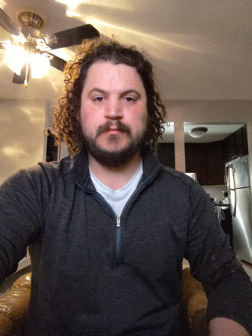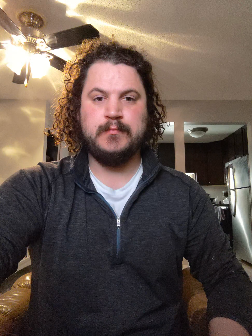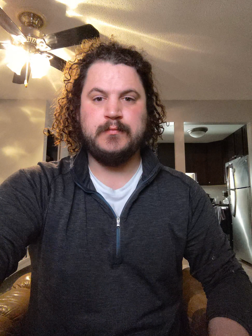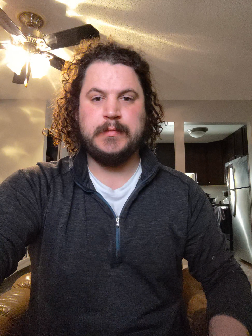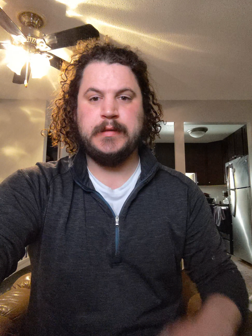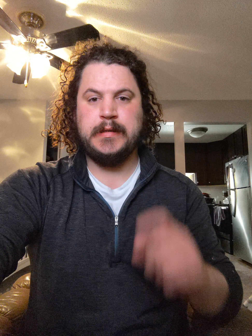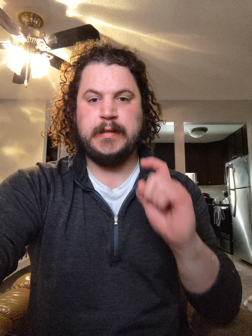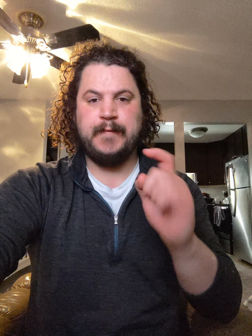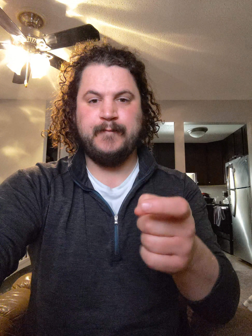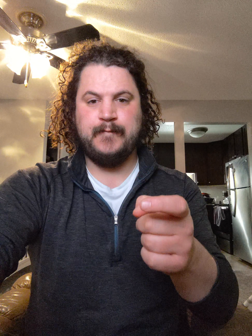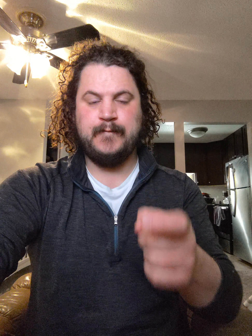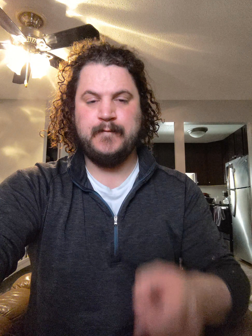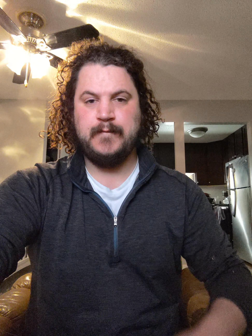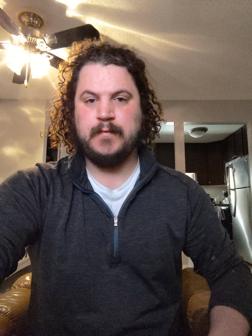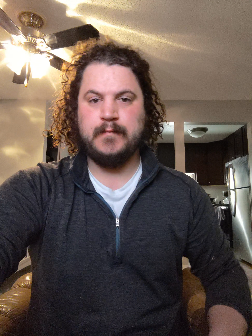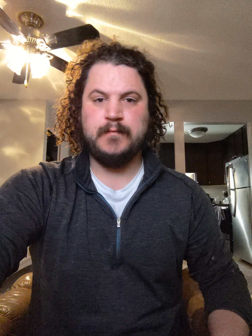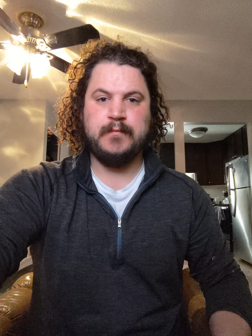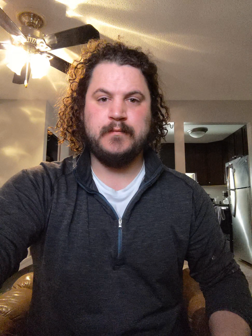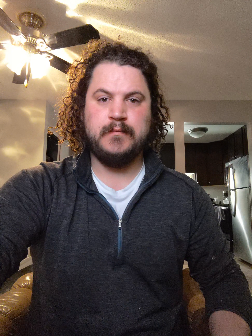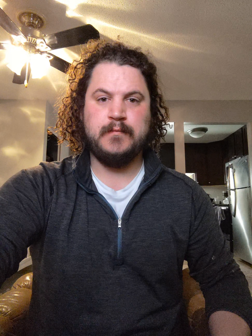gift